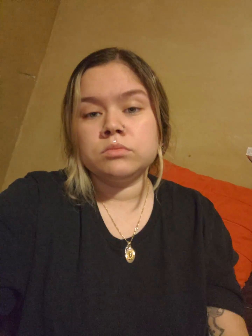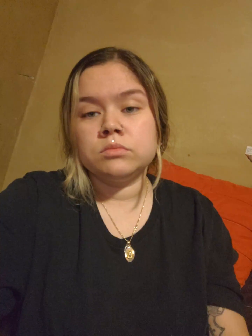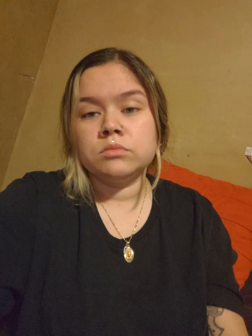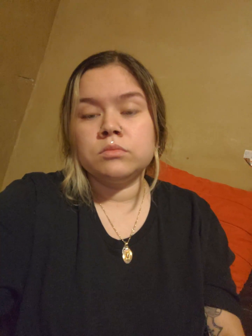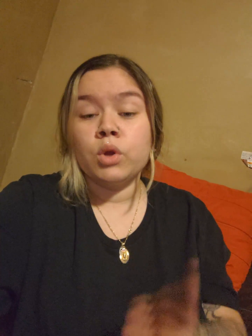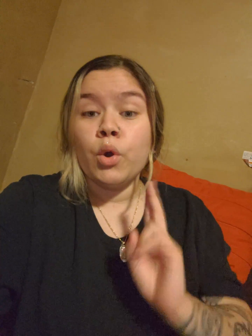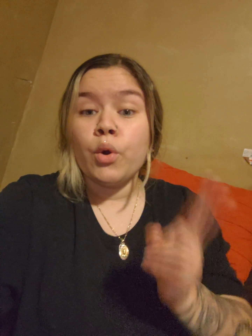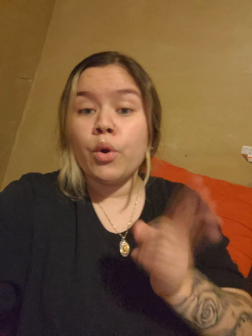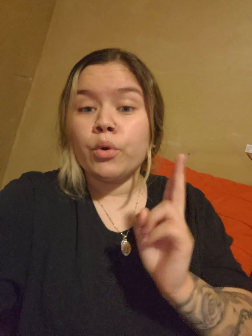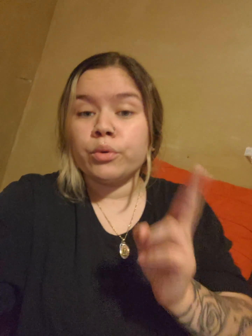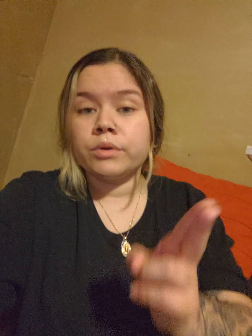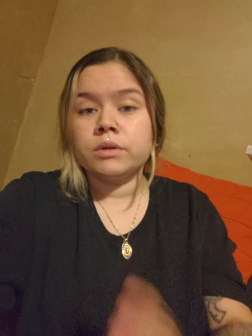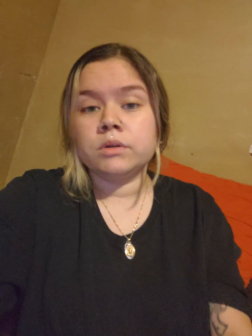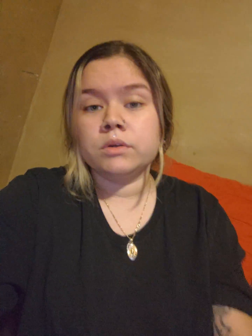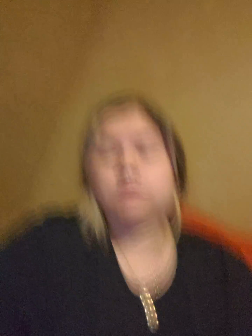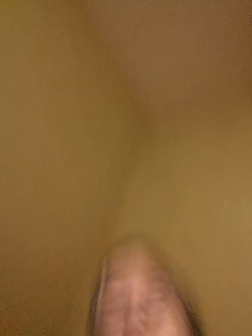hurry